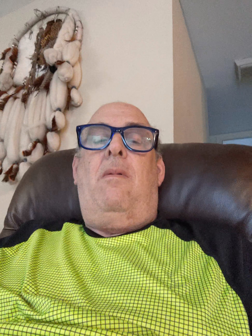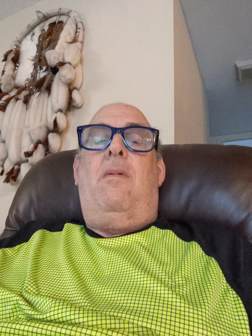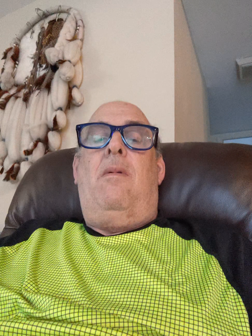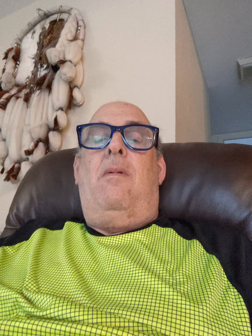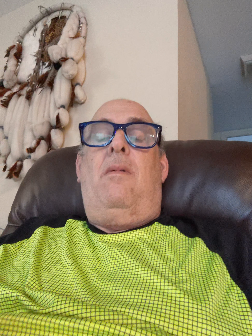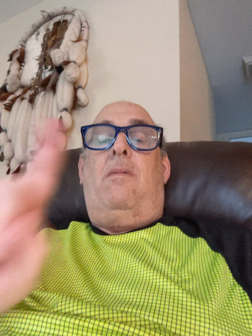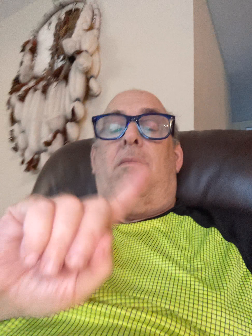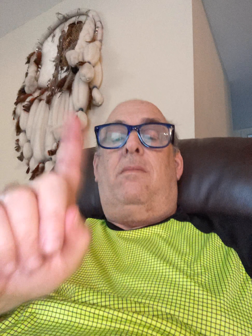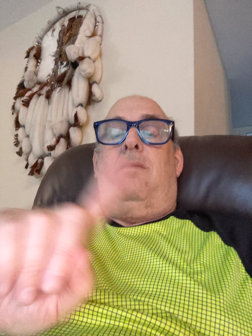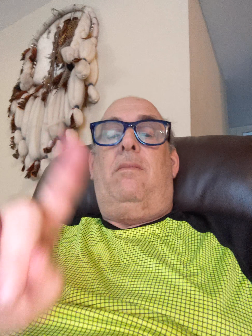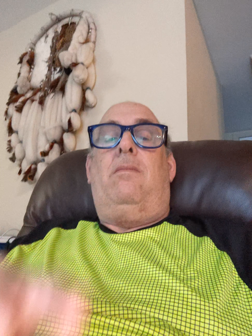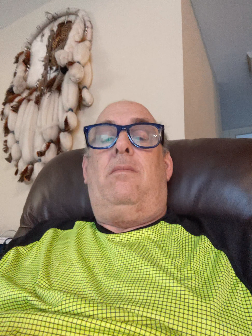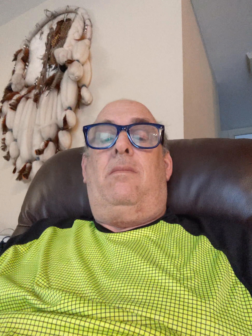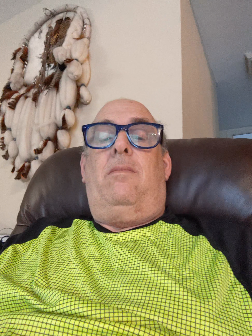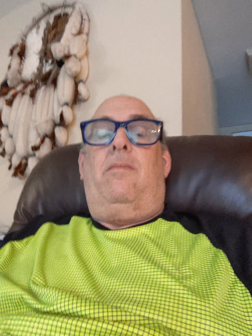where